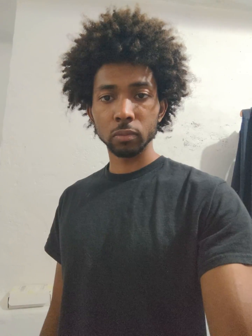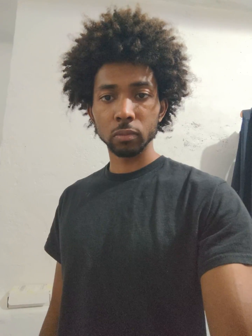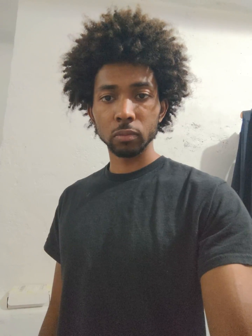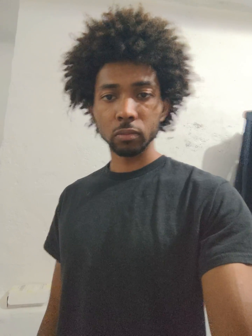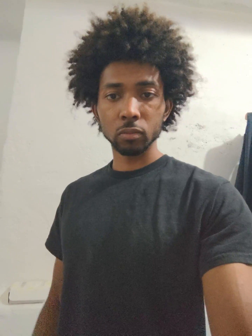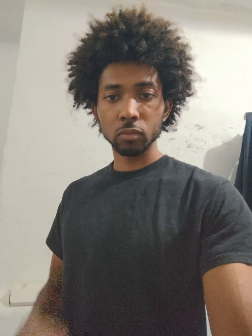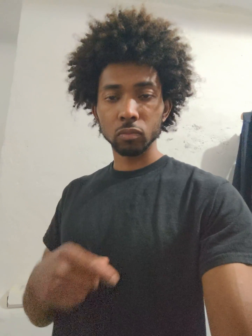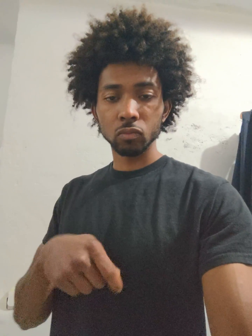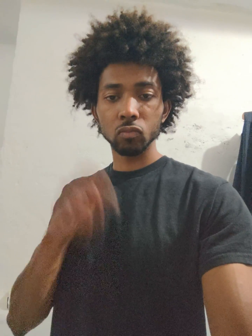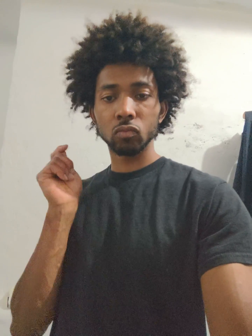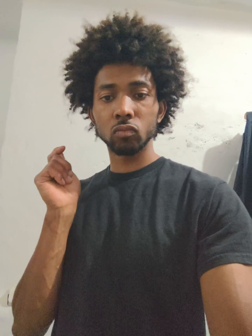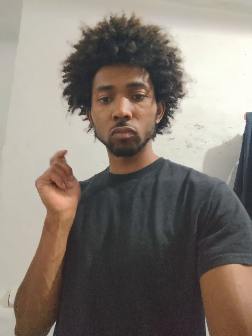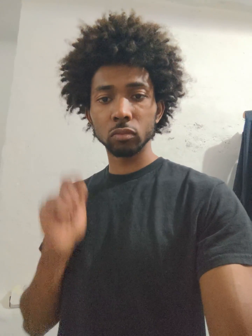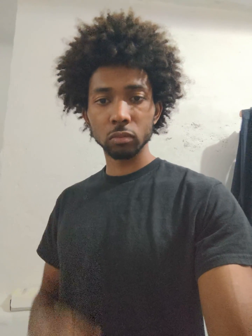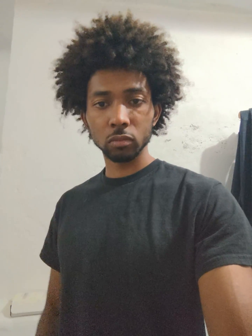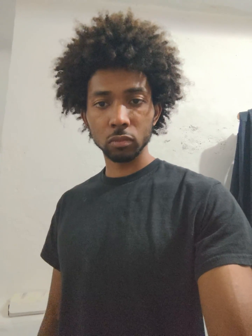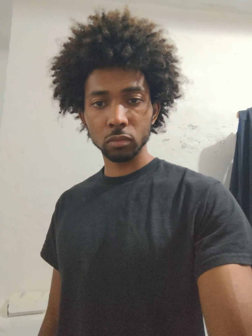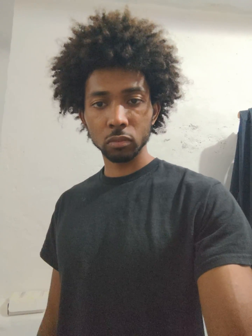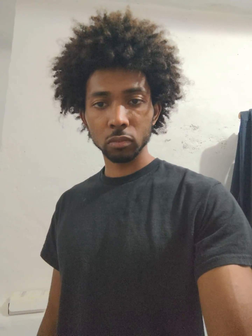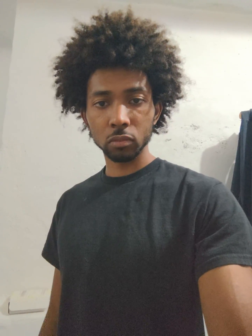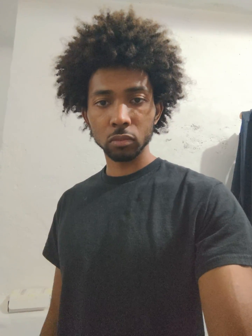rip